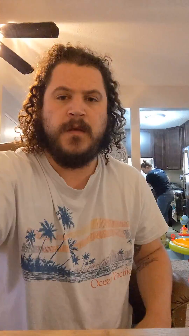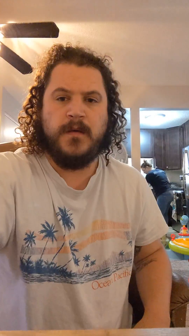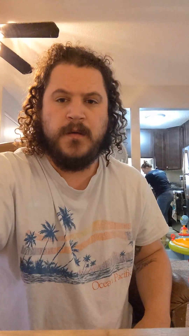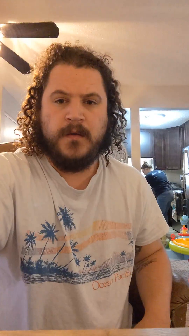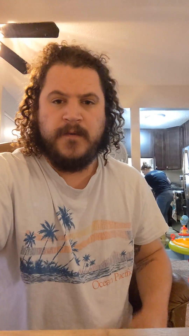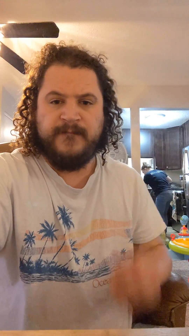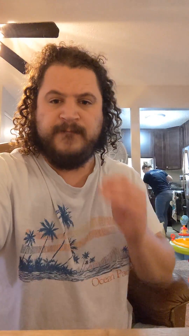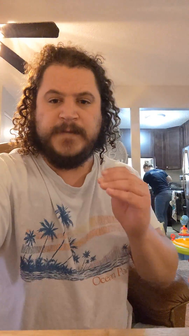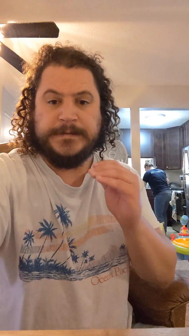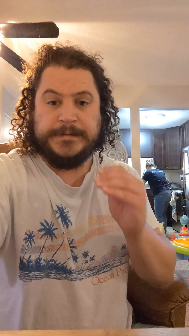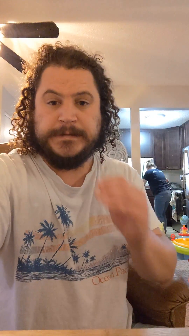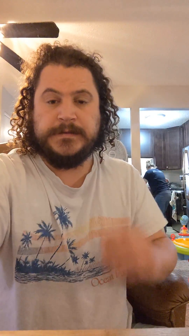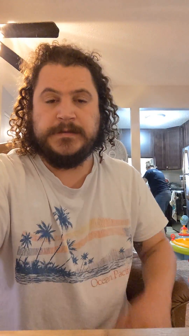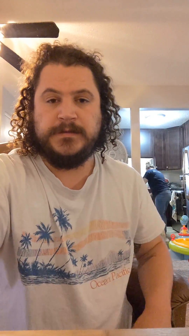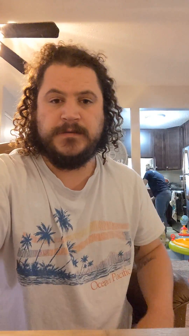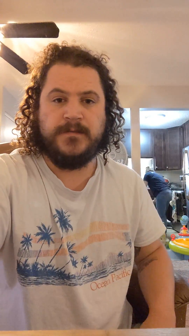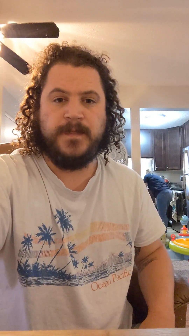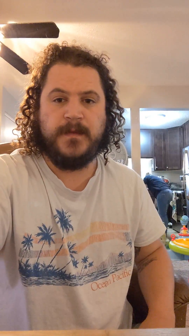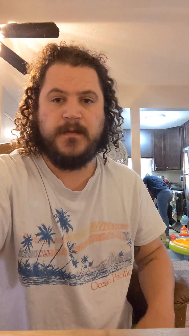fix